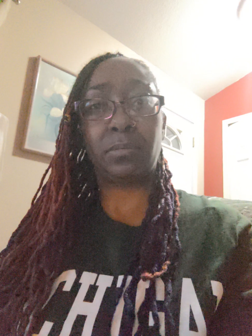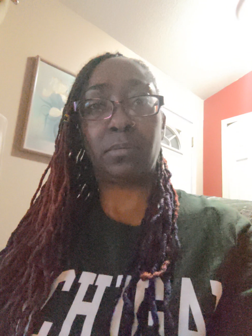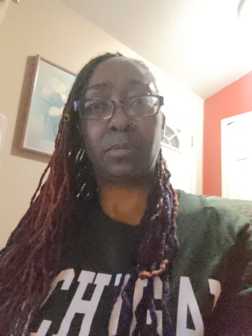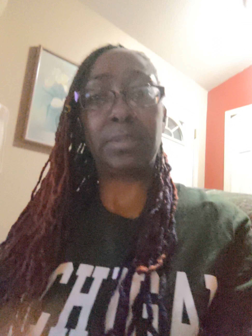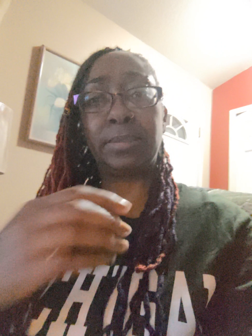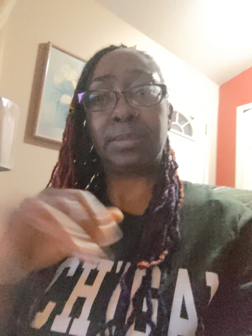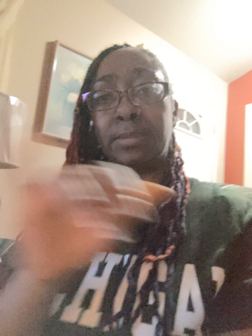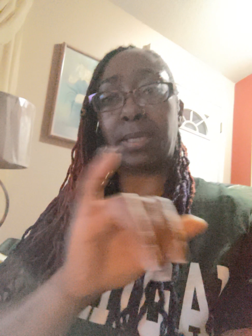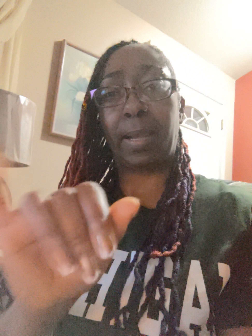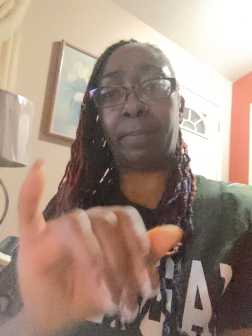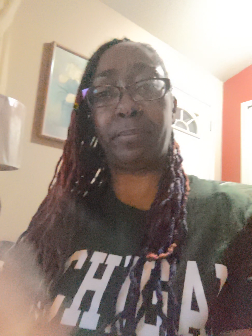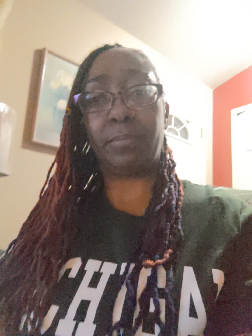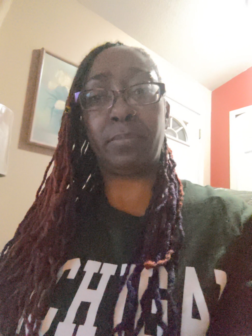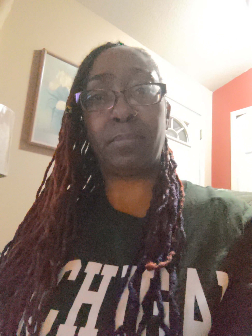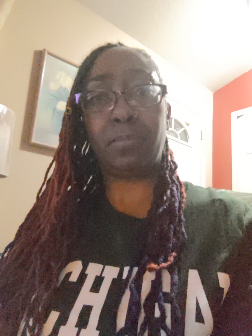same